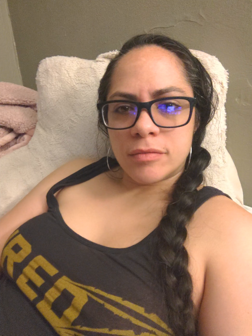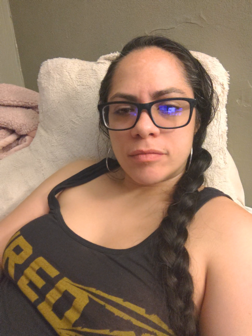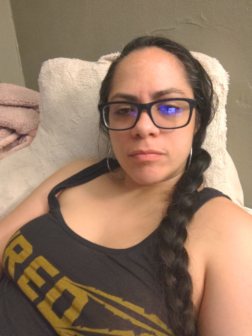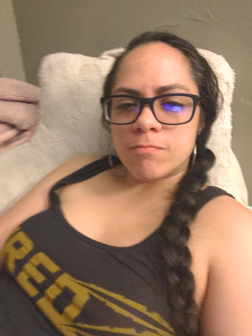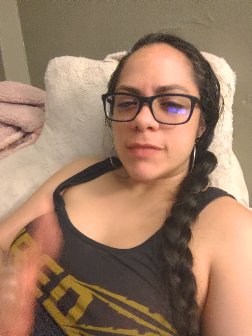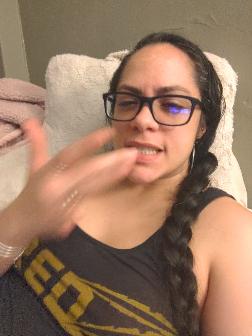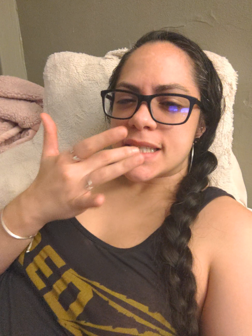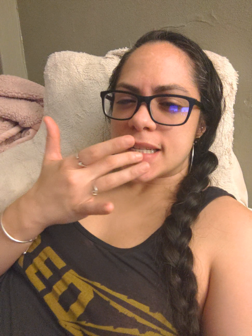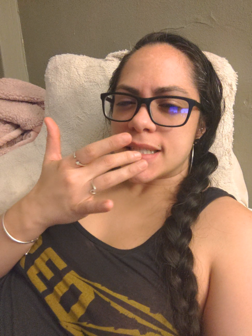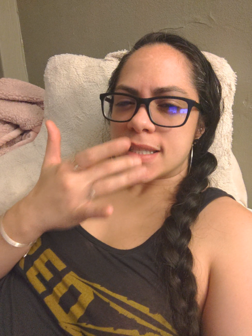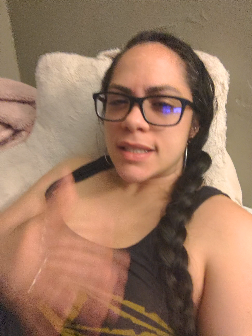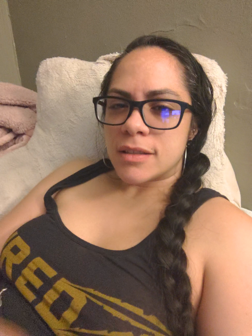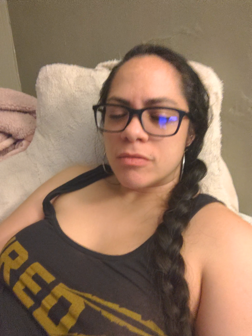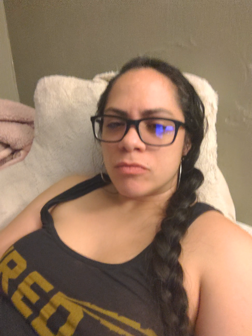taste